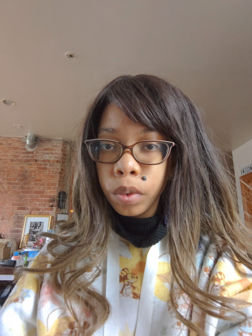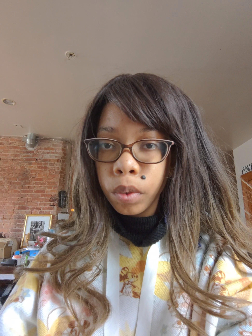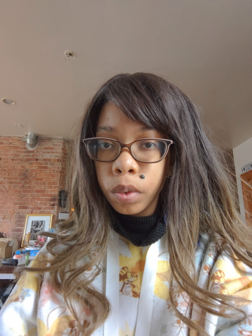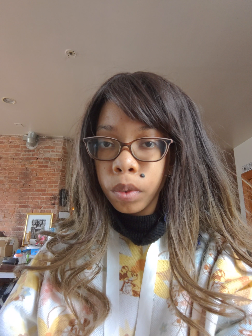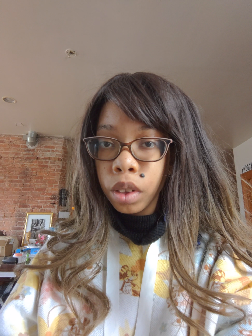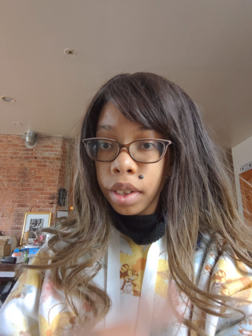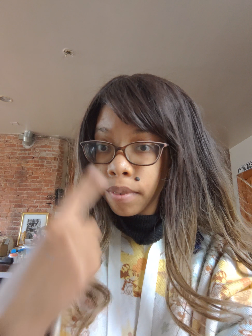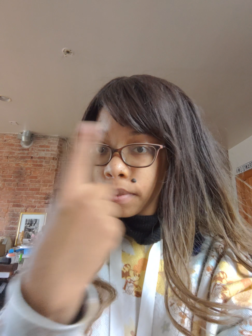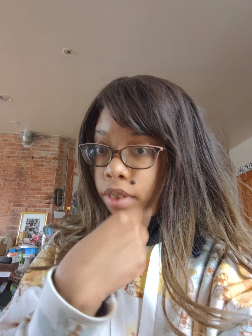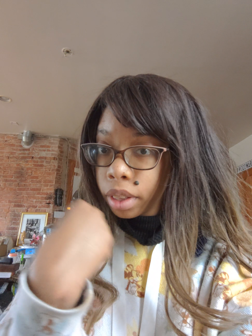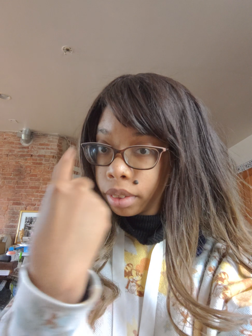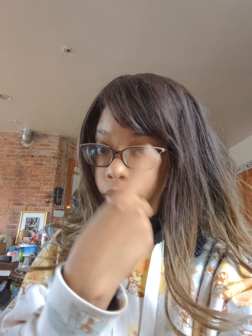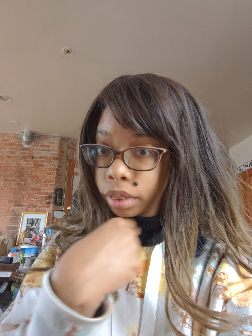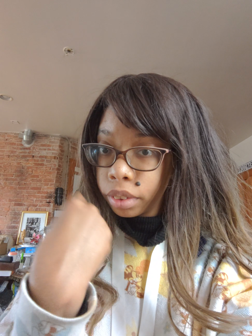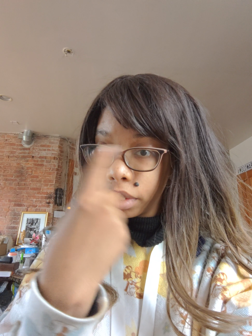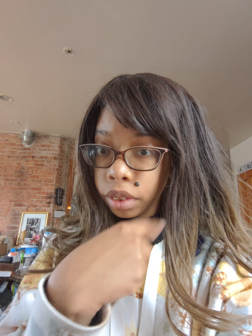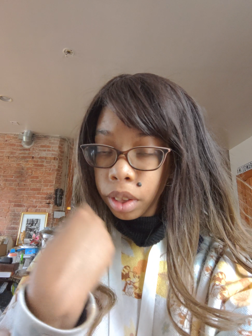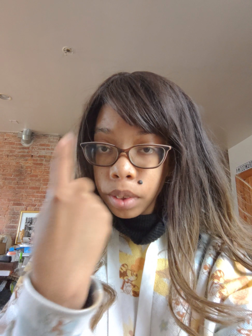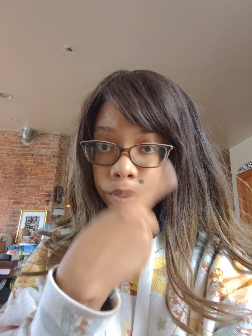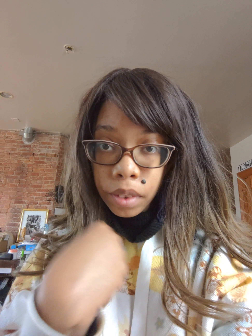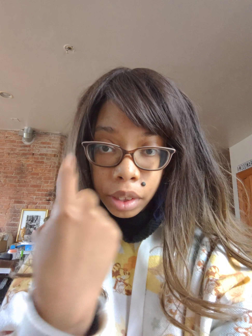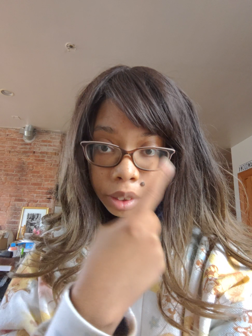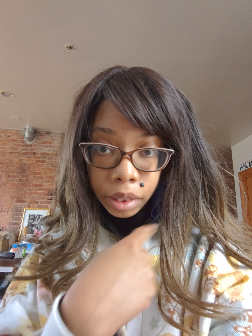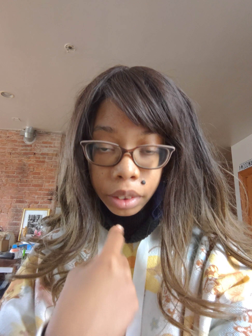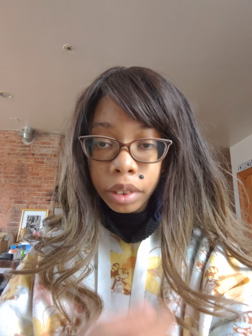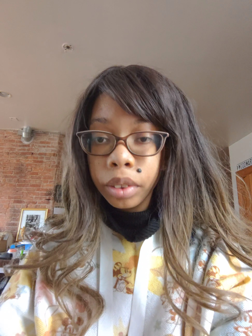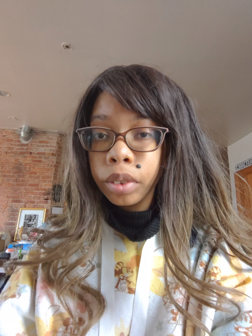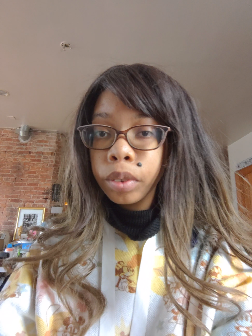face